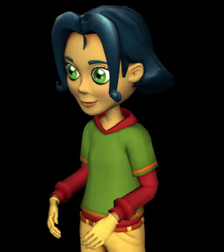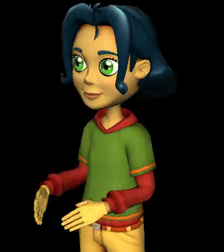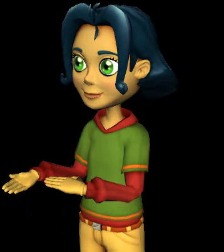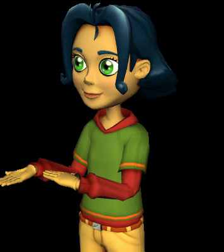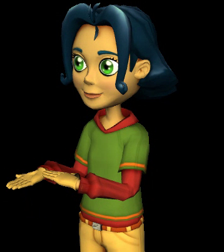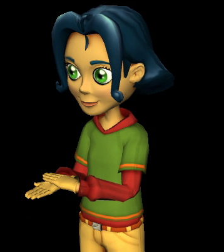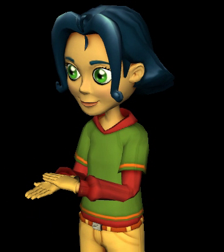فرن